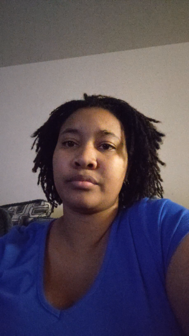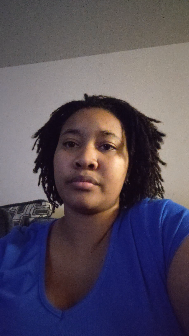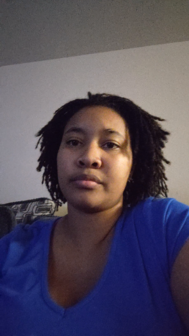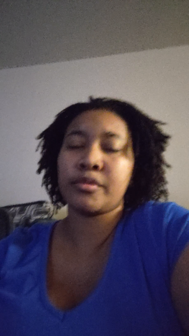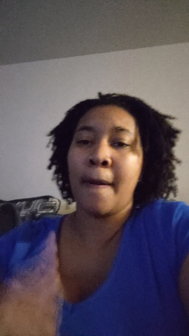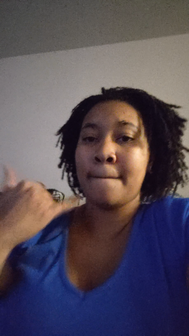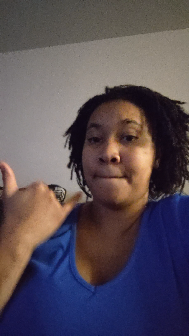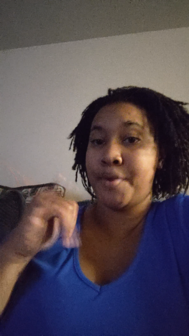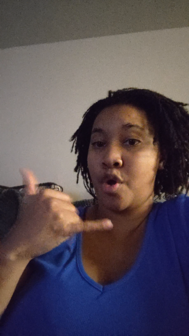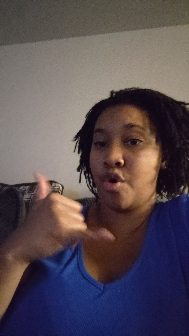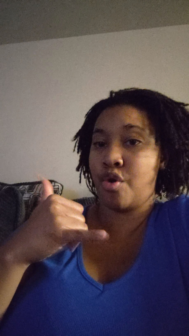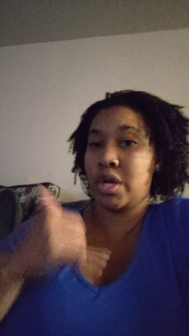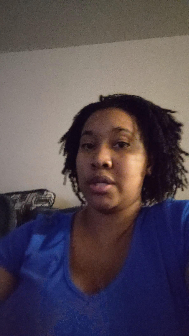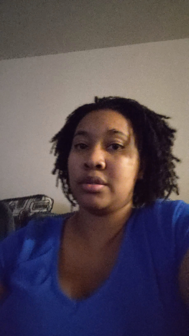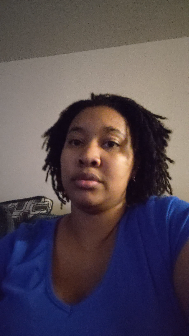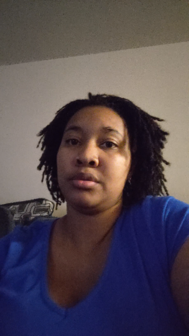party